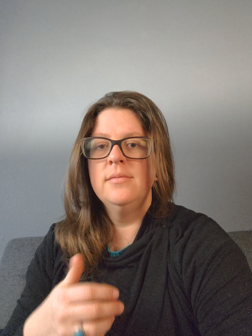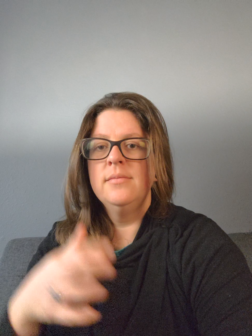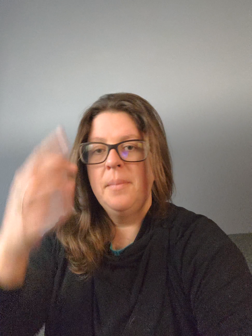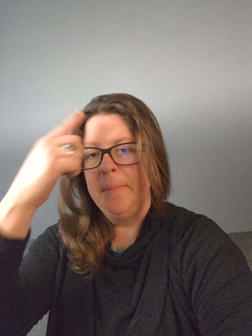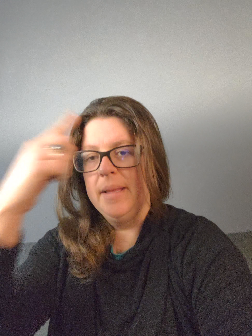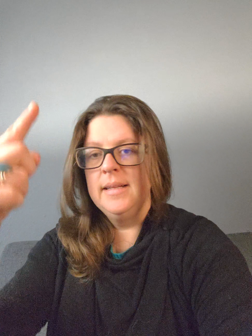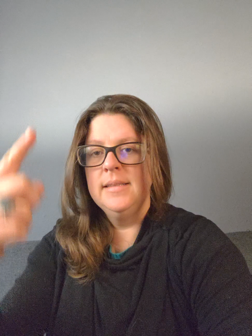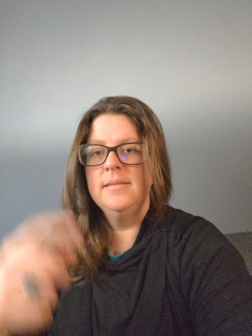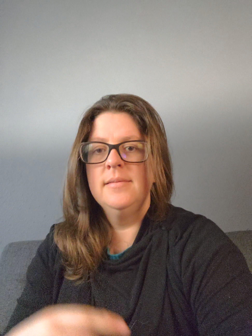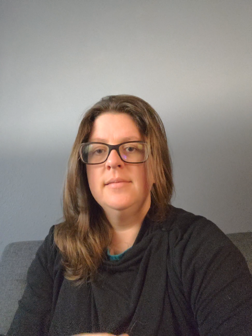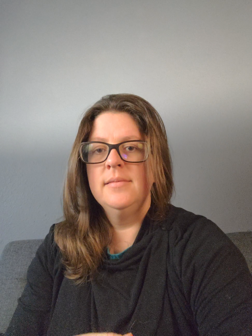penny